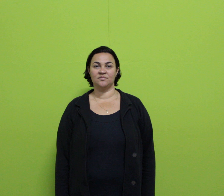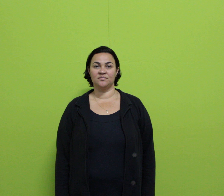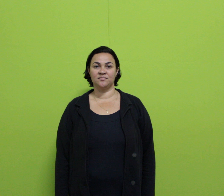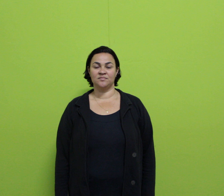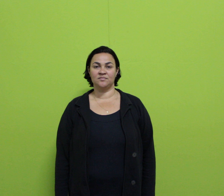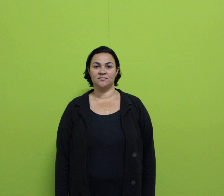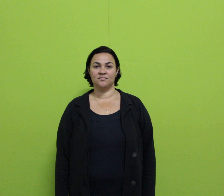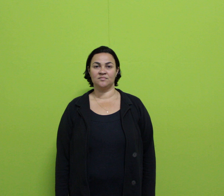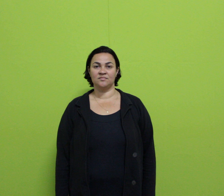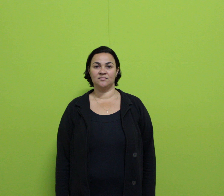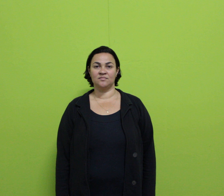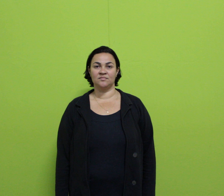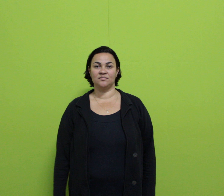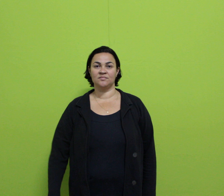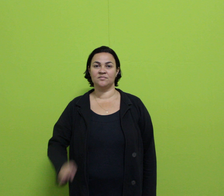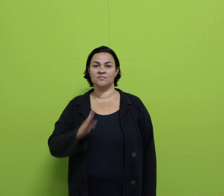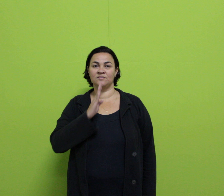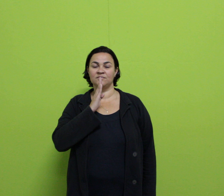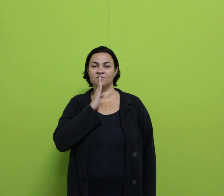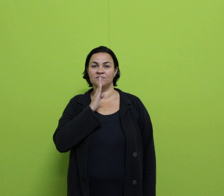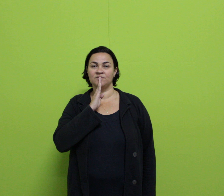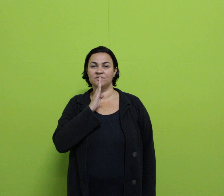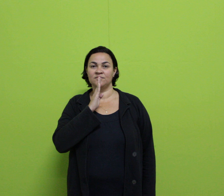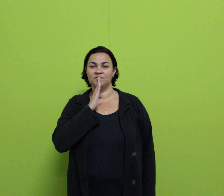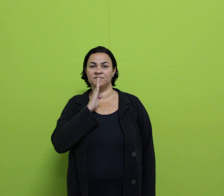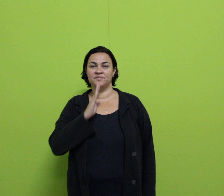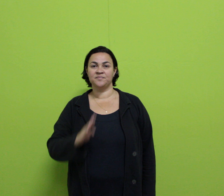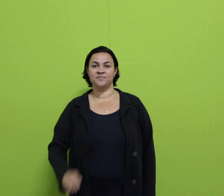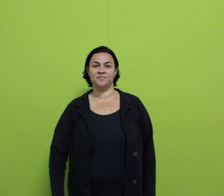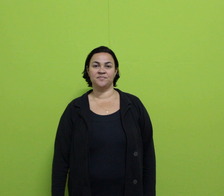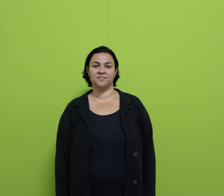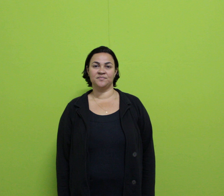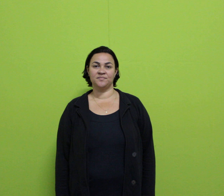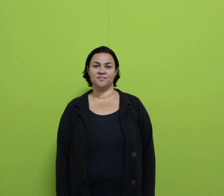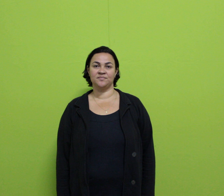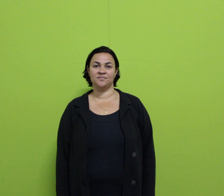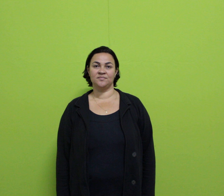conhecer